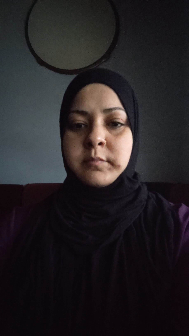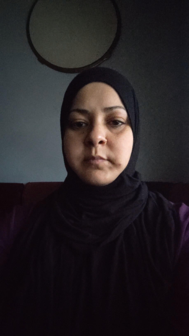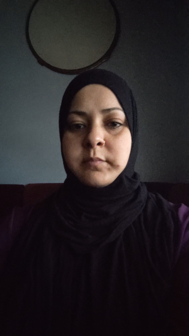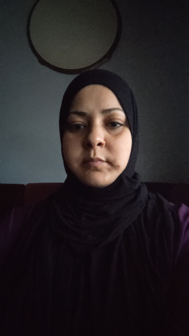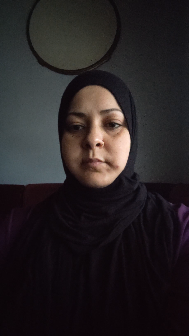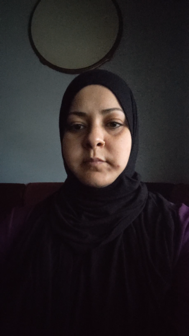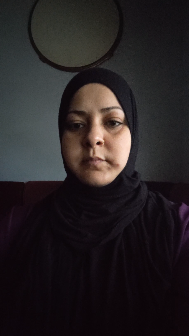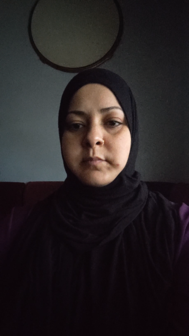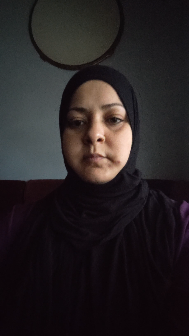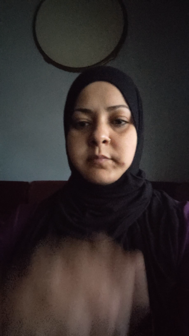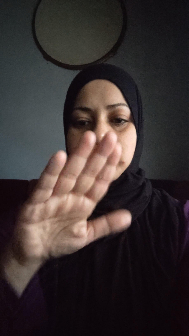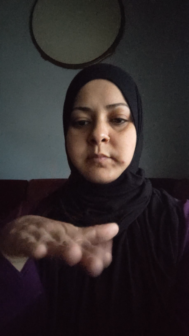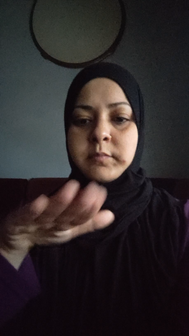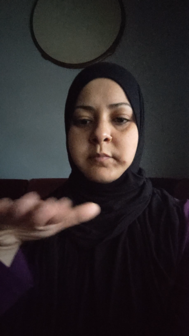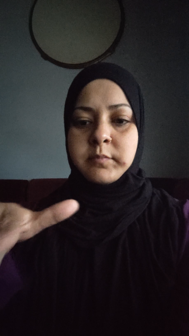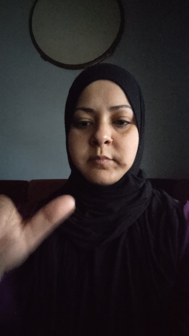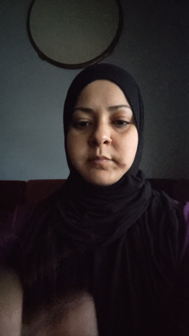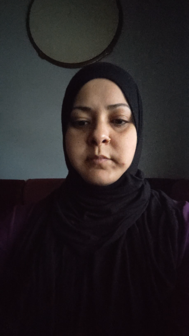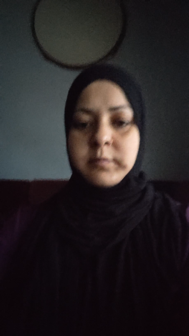children